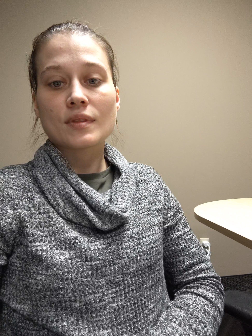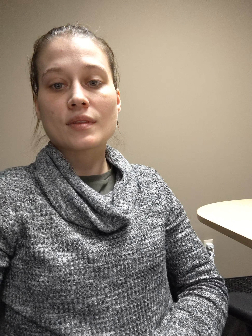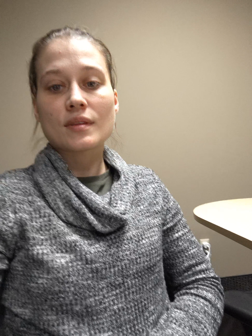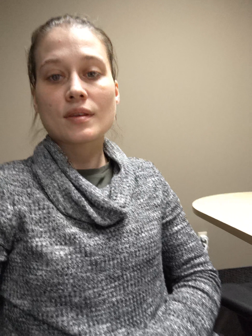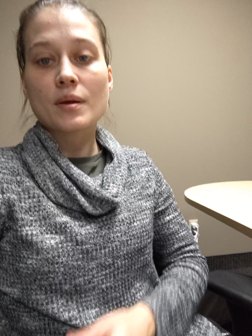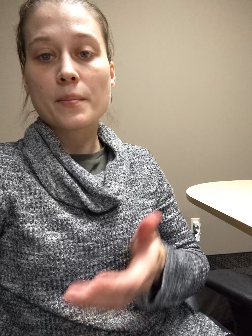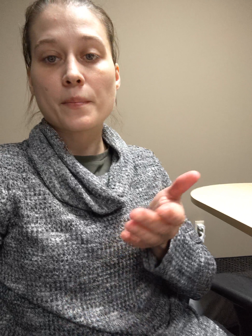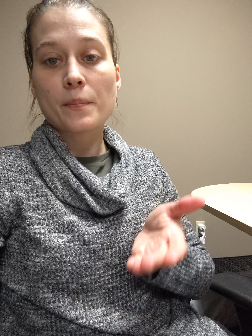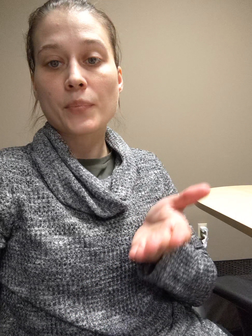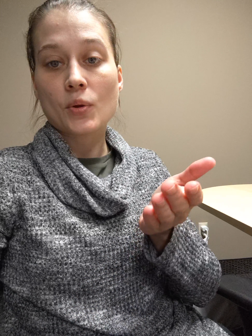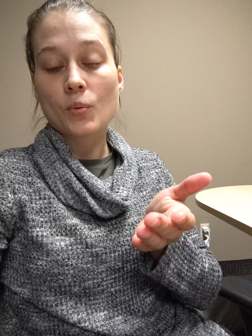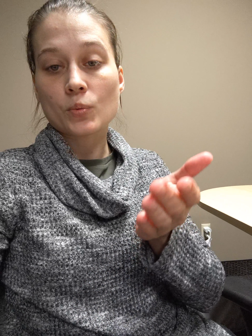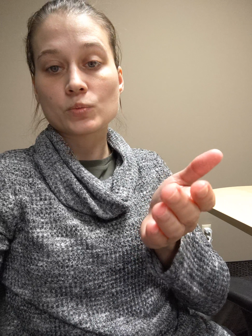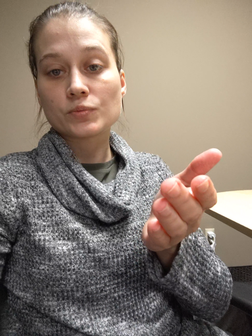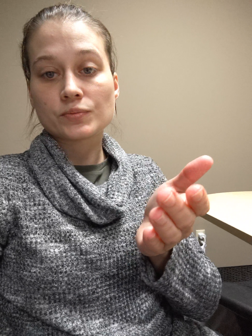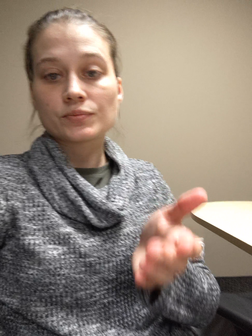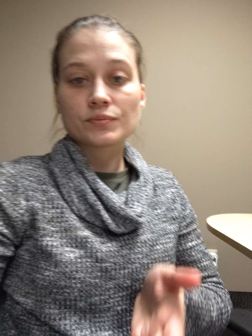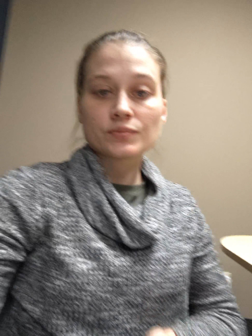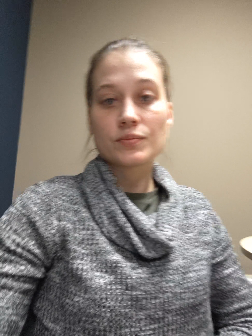boat